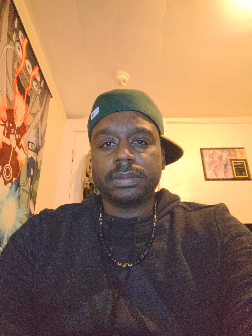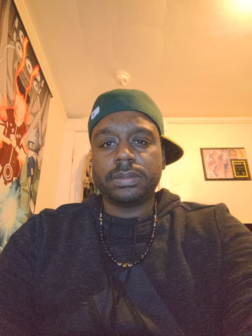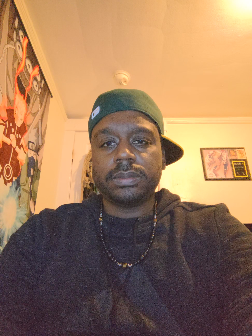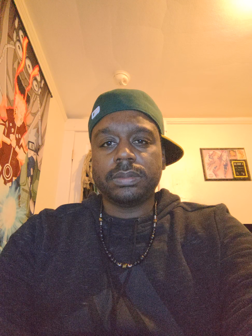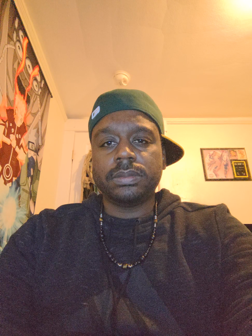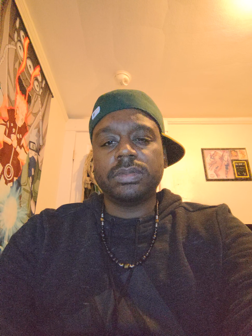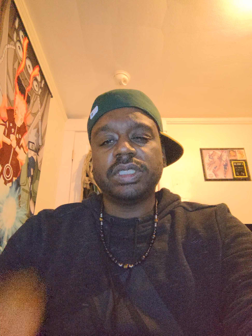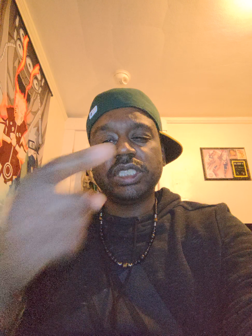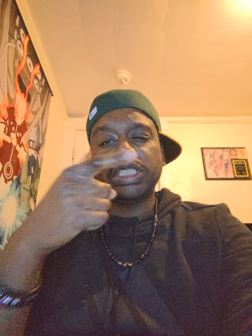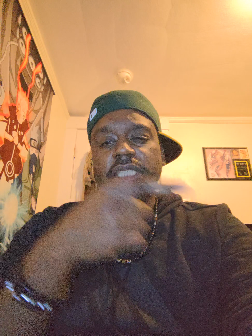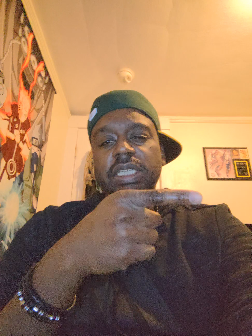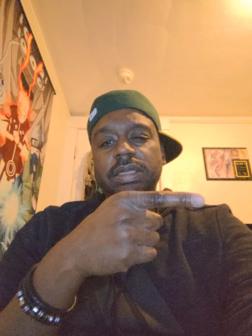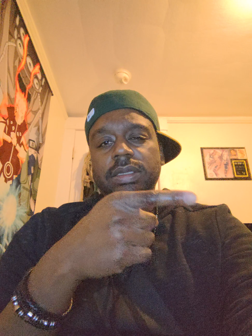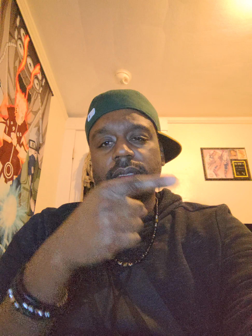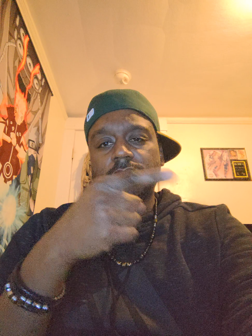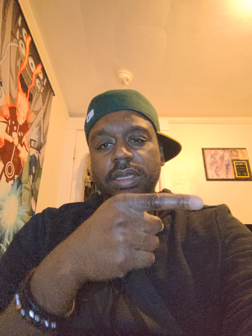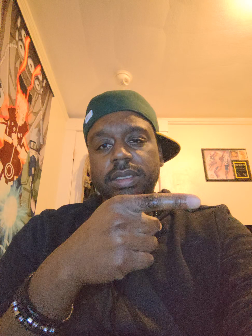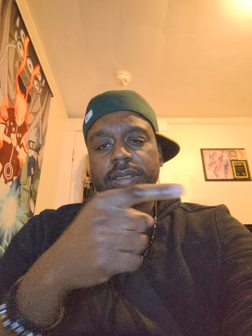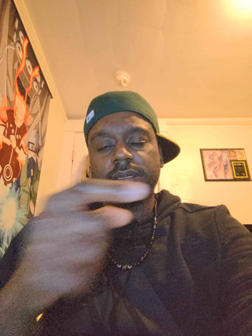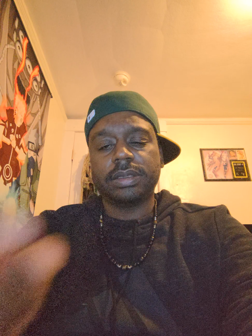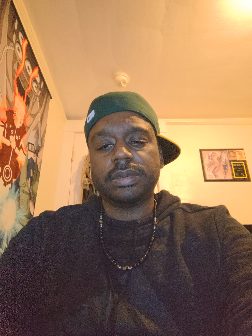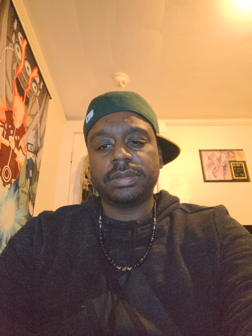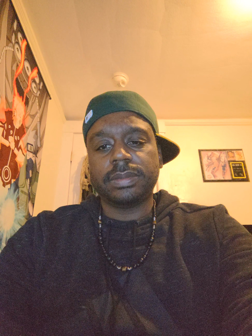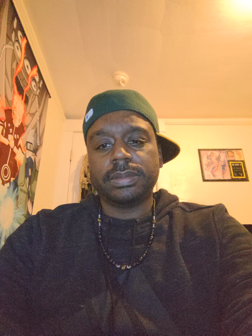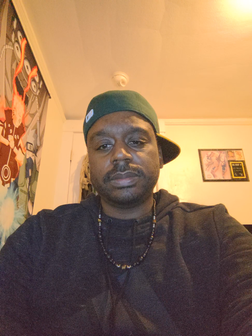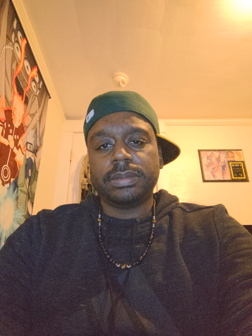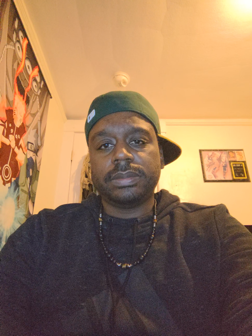he/she/it